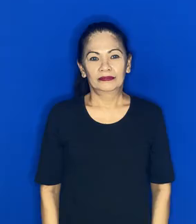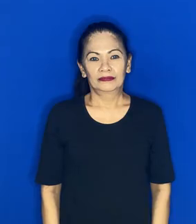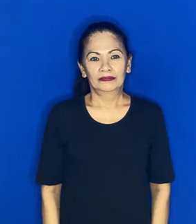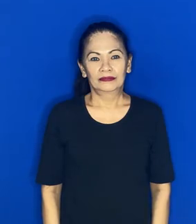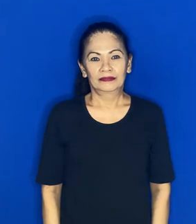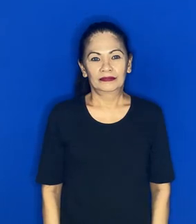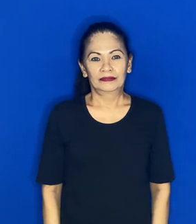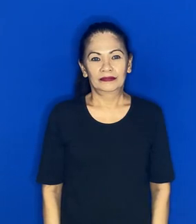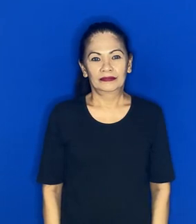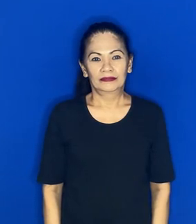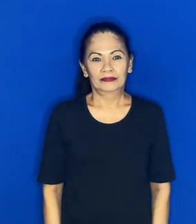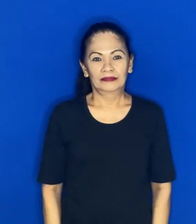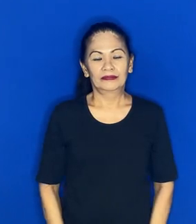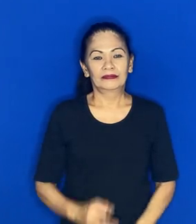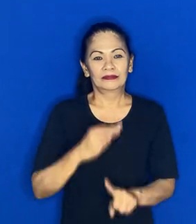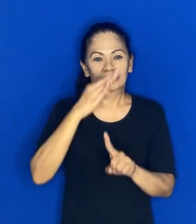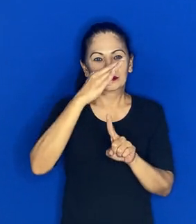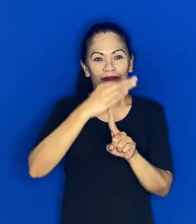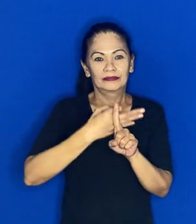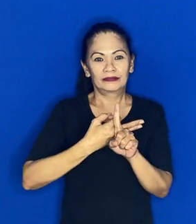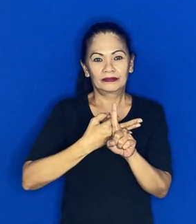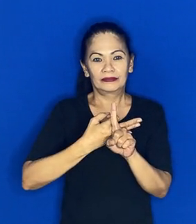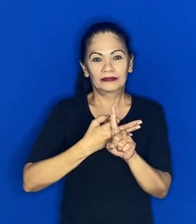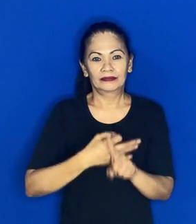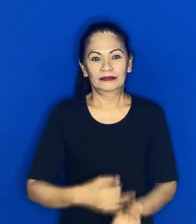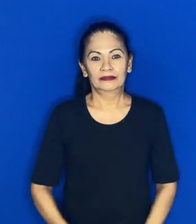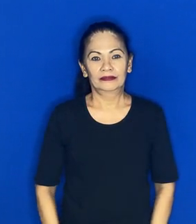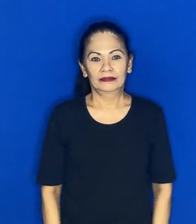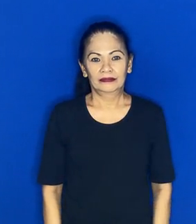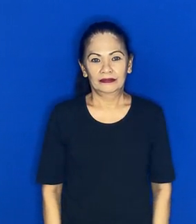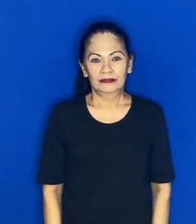february